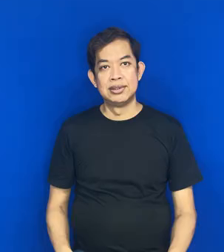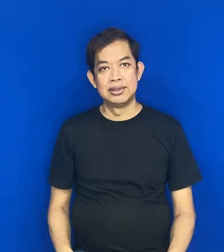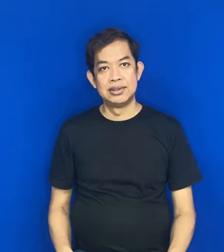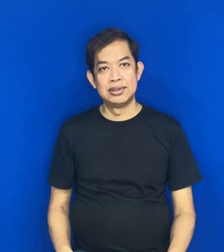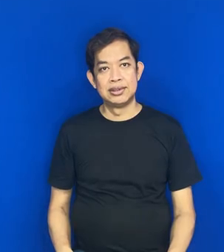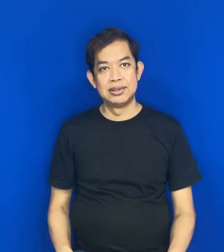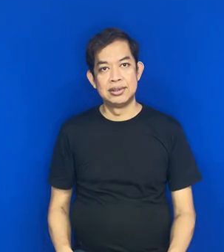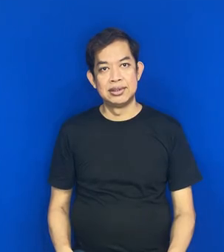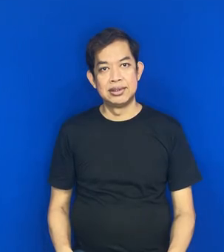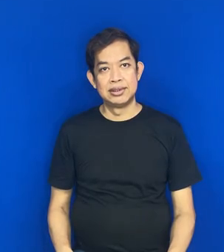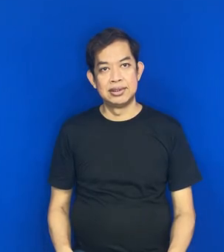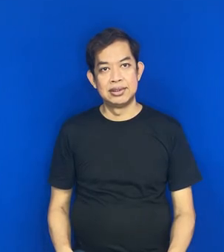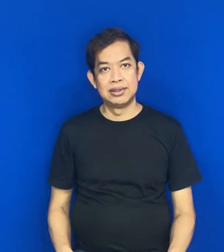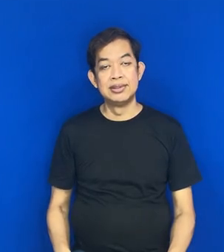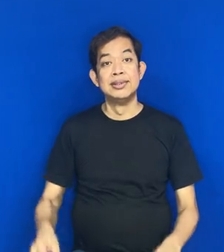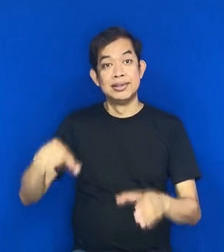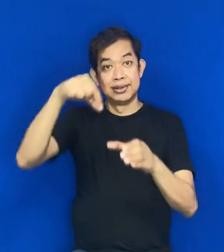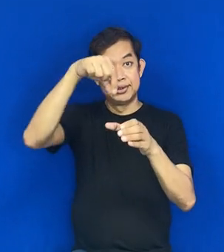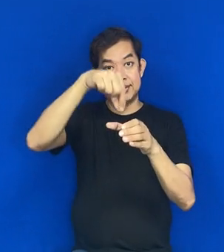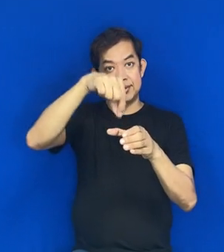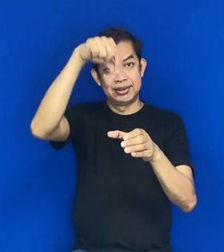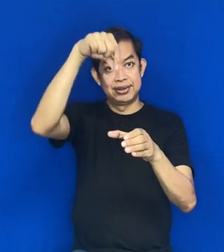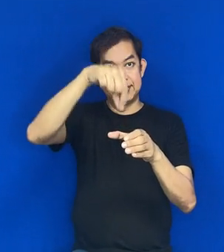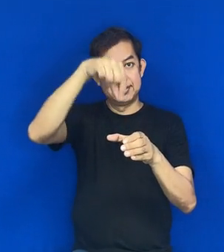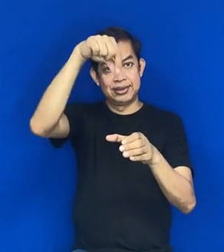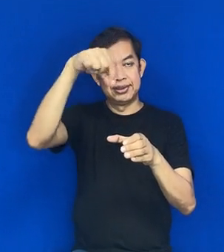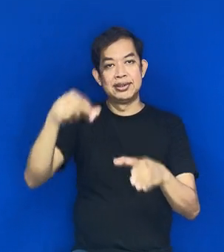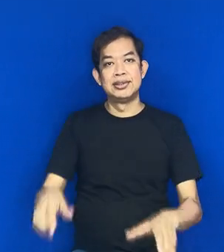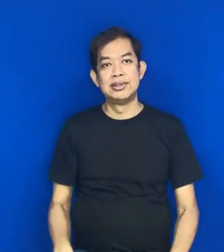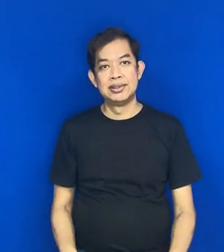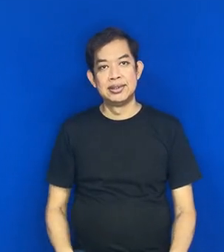tea